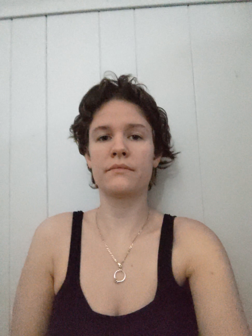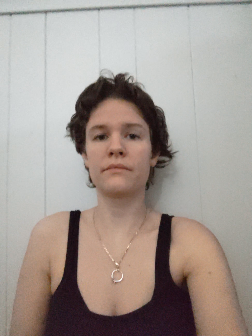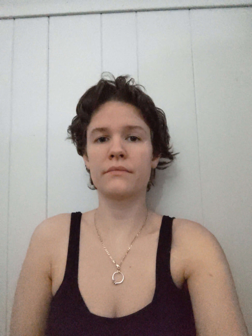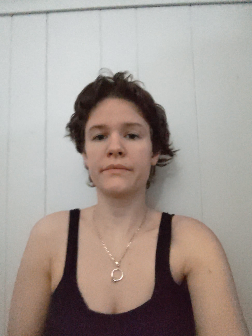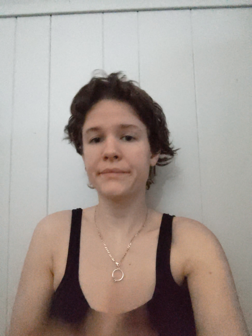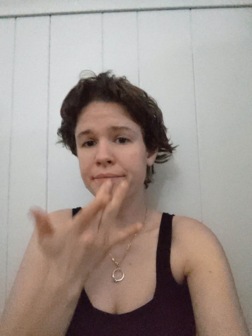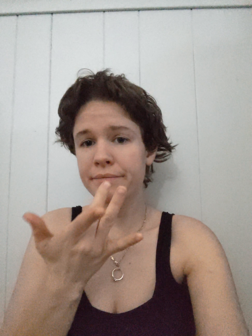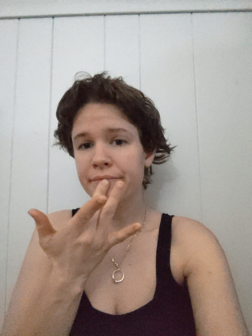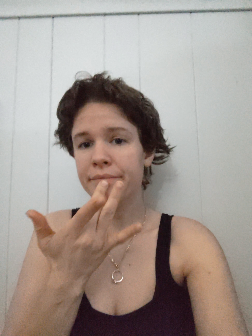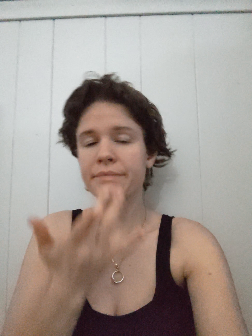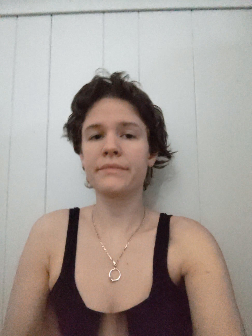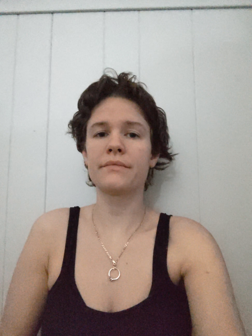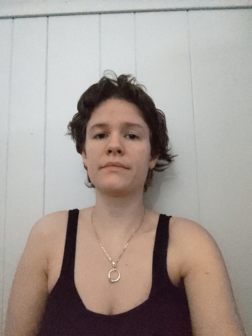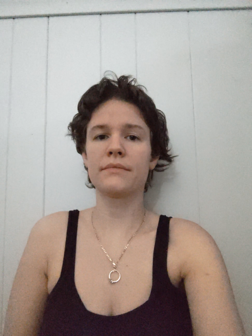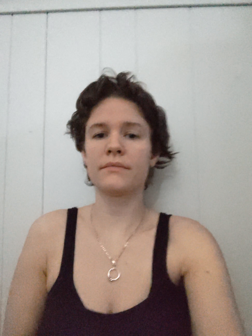taste